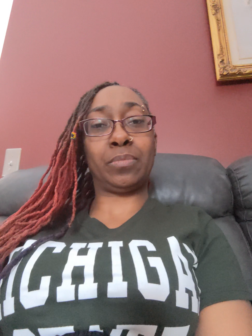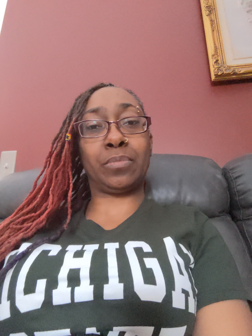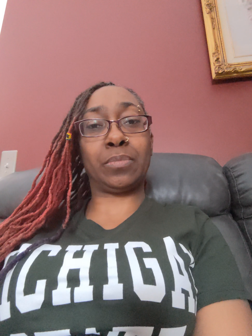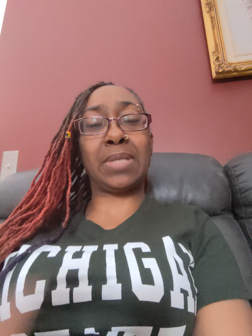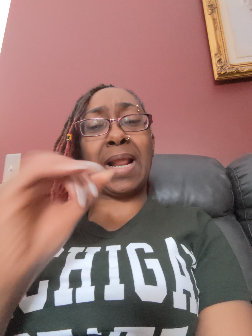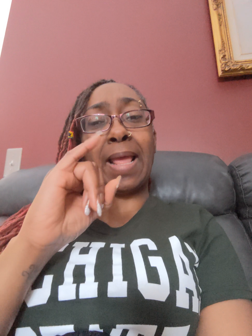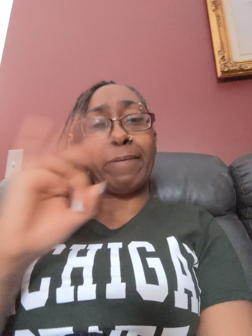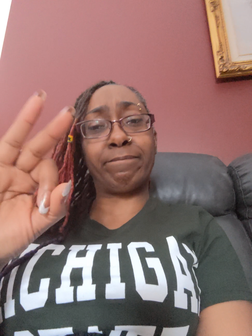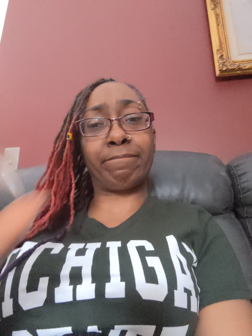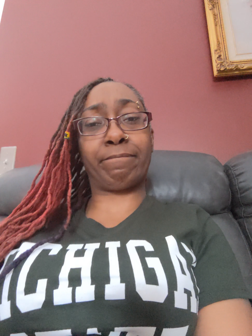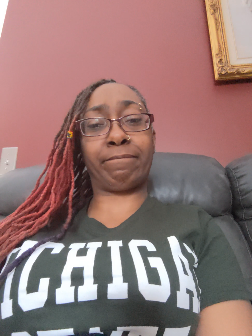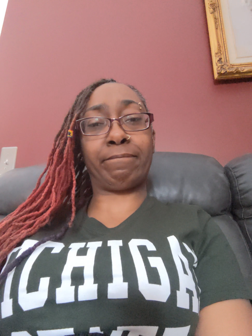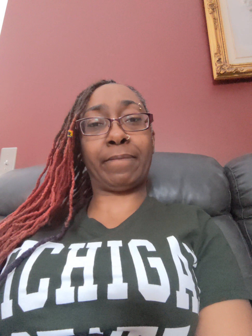if